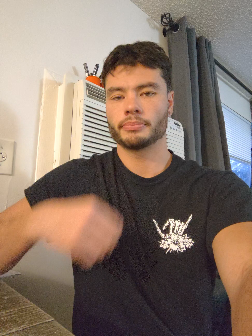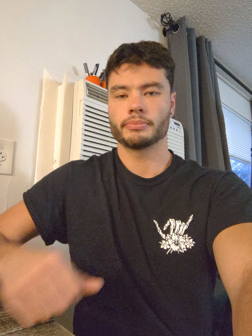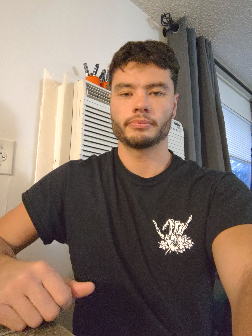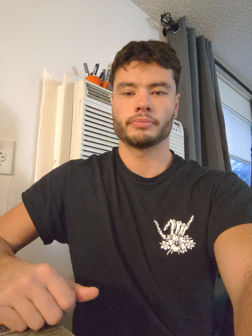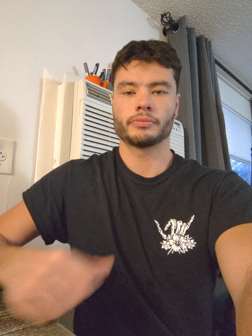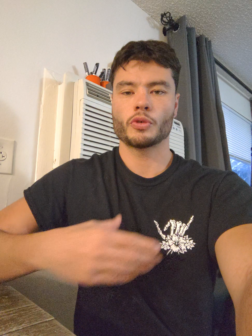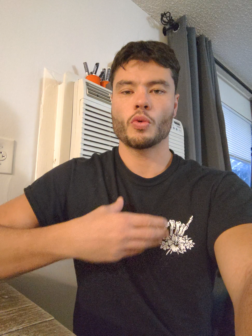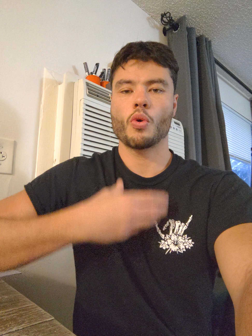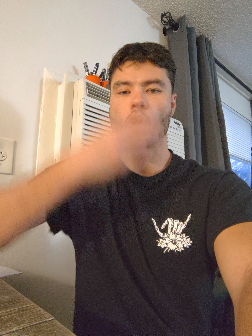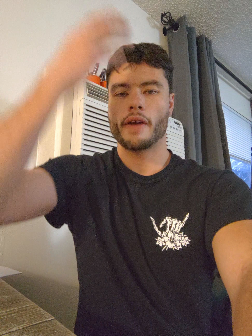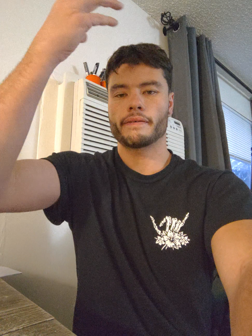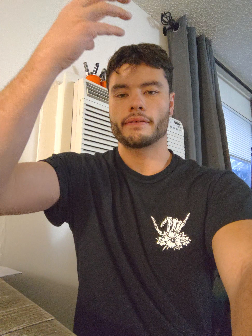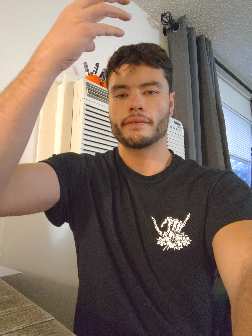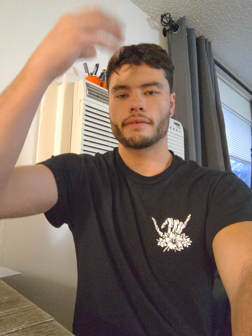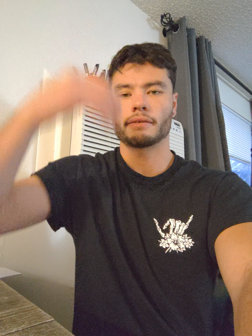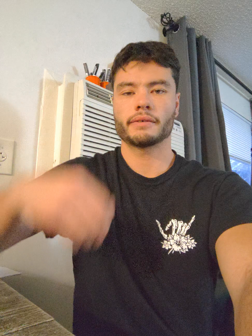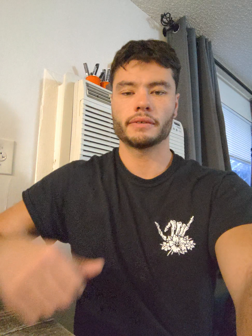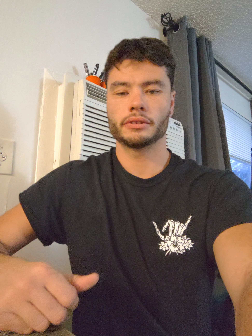giraffe